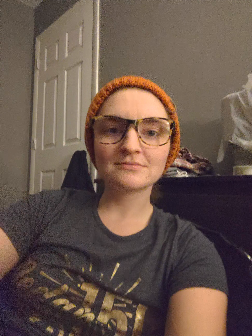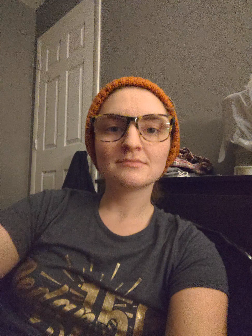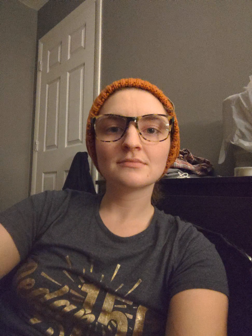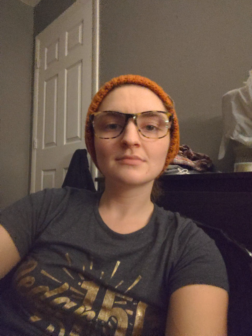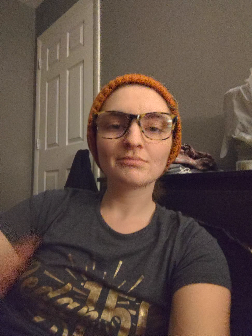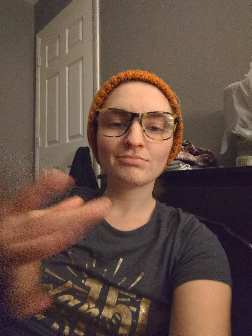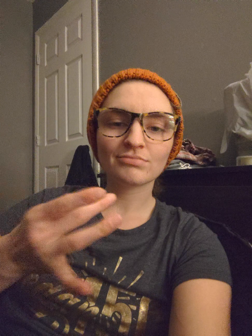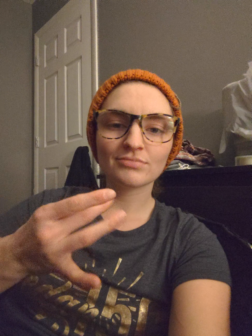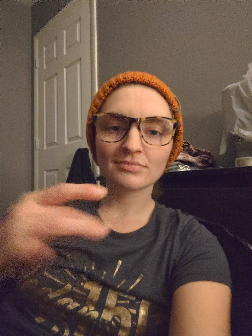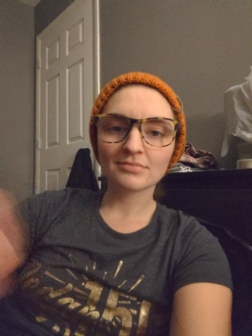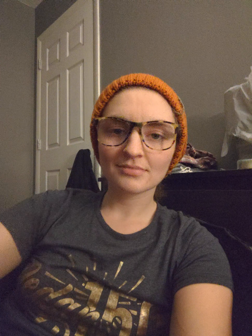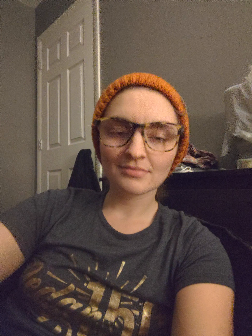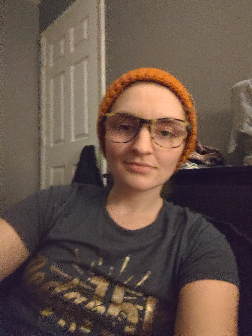sticky